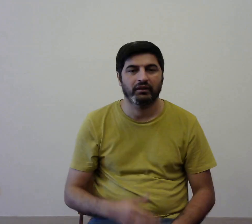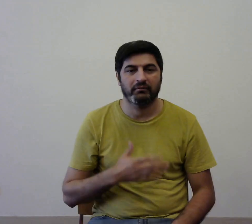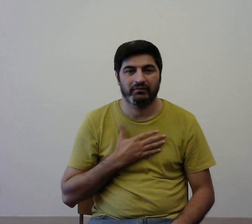mən